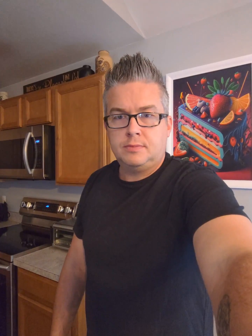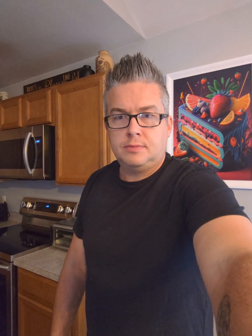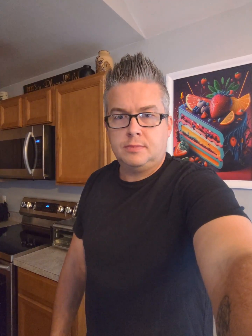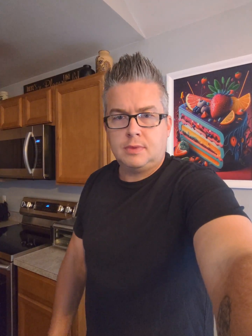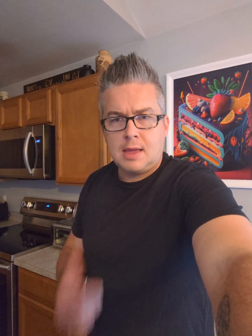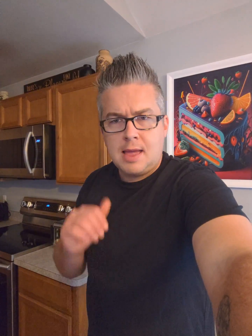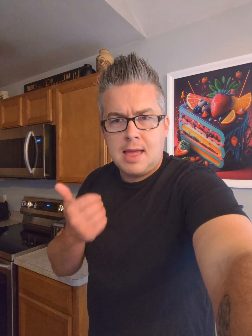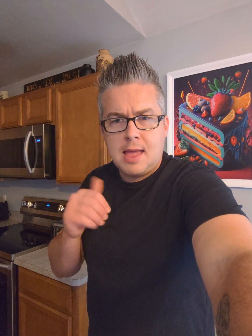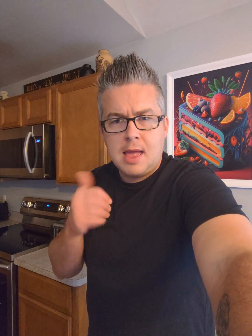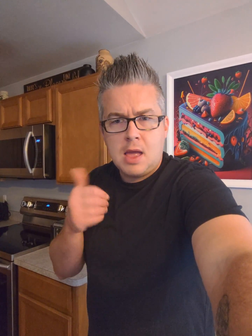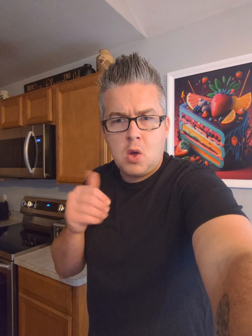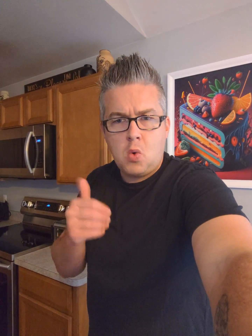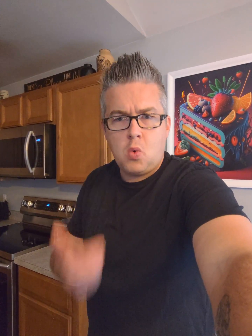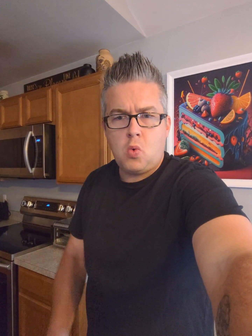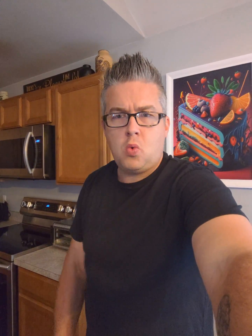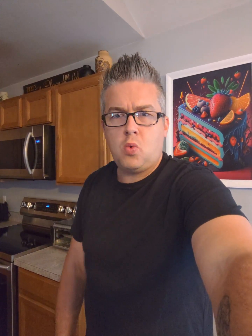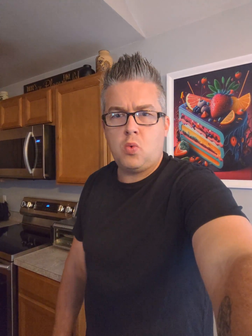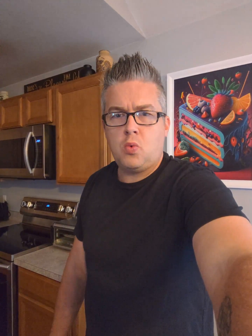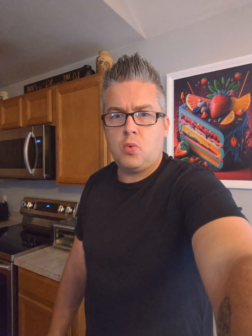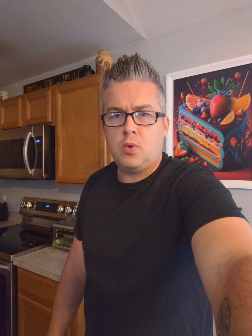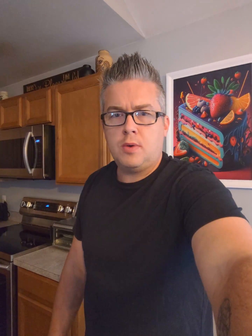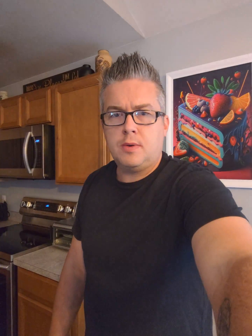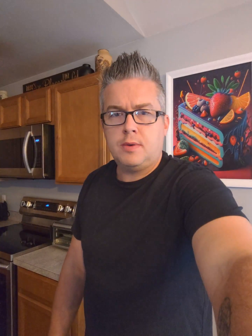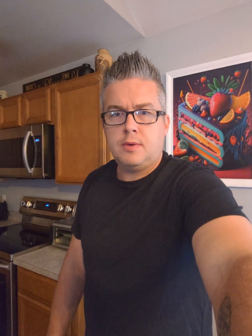how